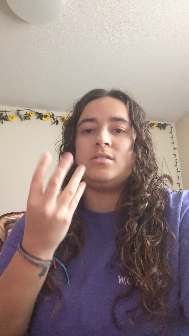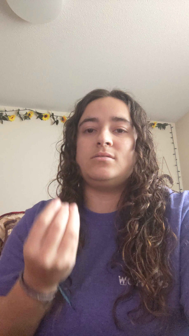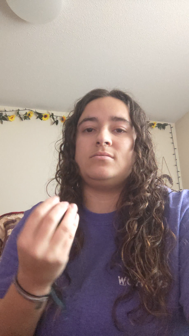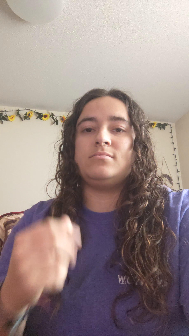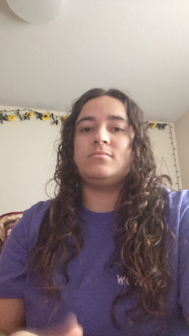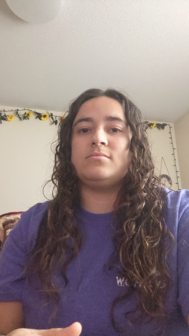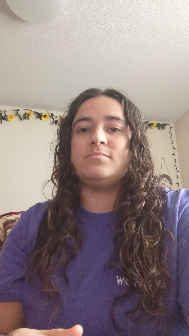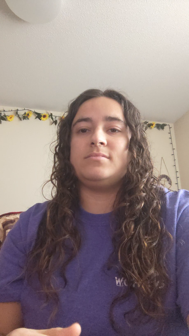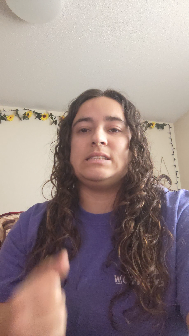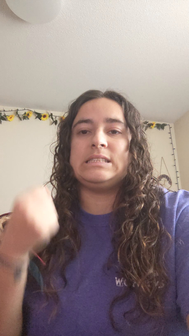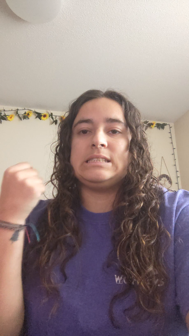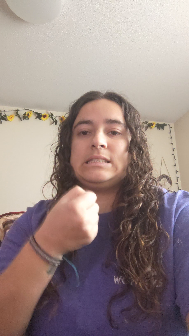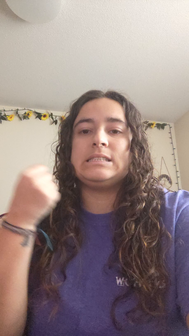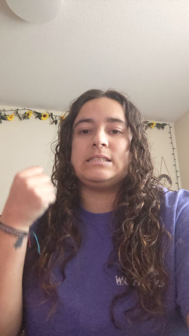hit